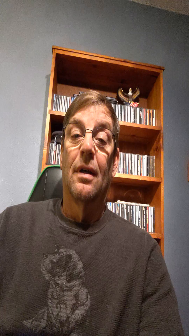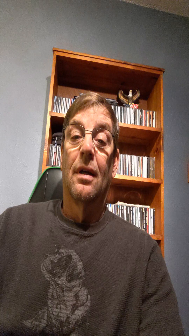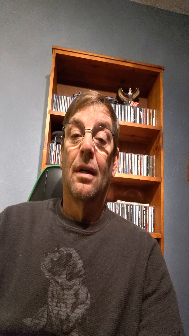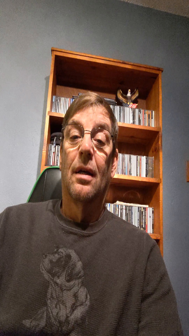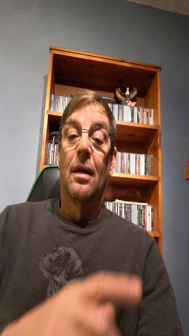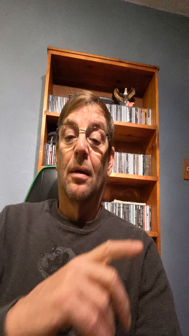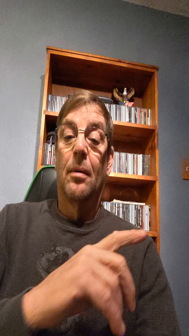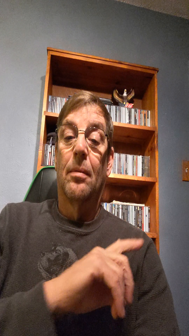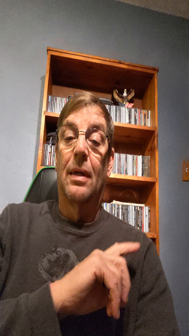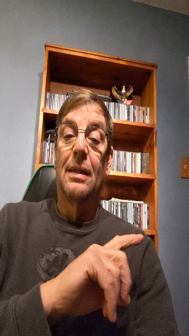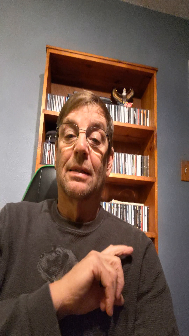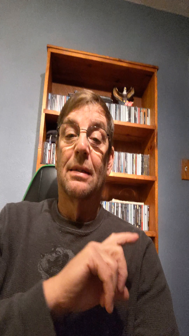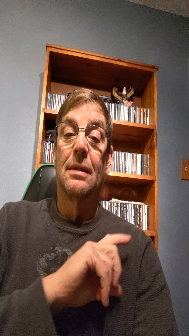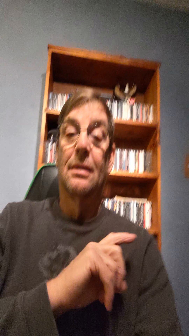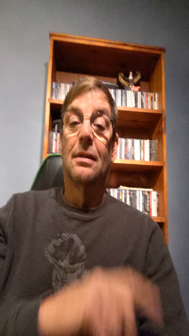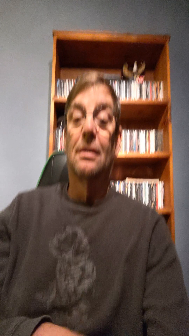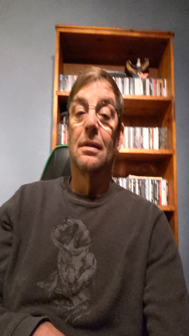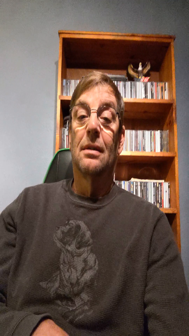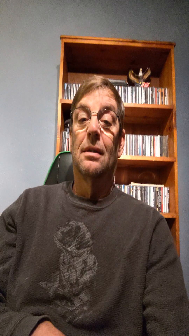police